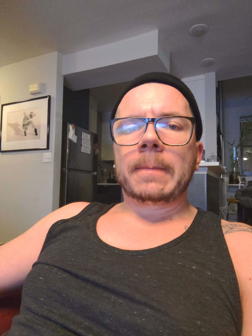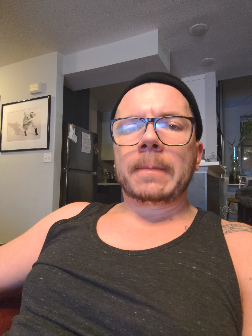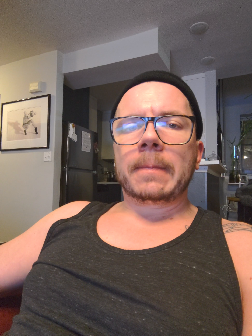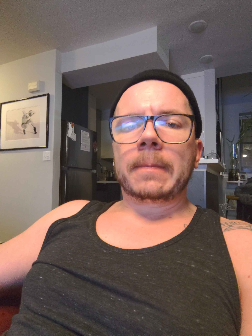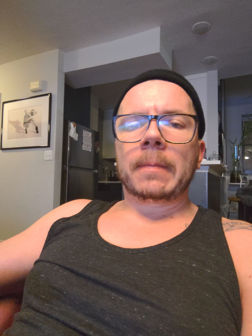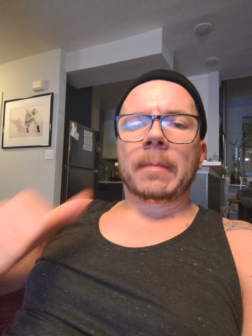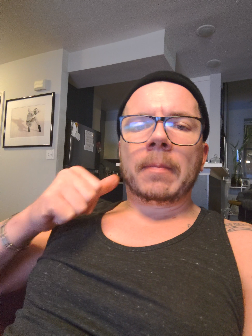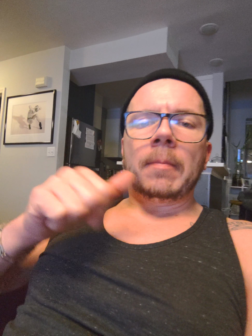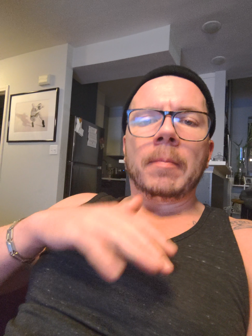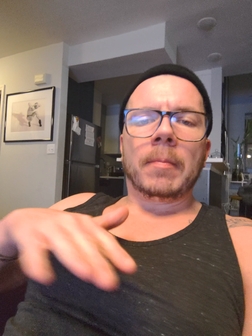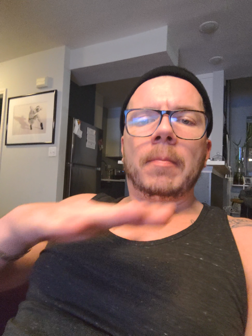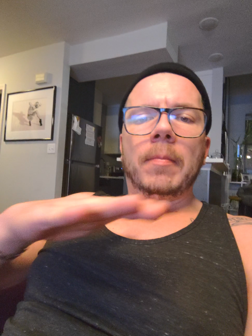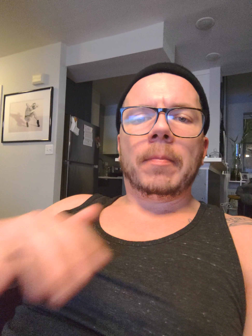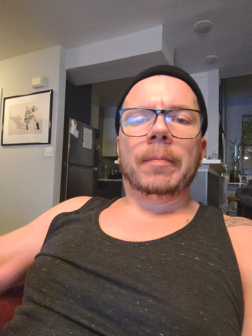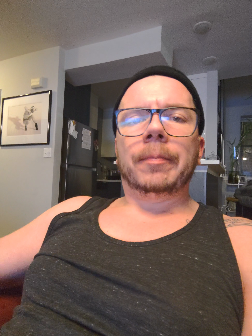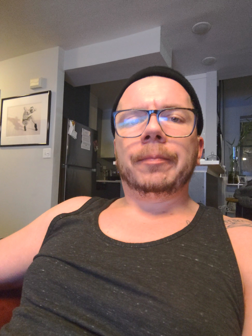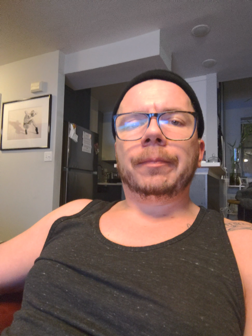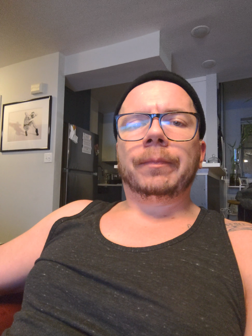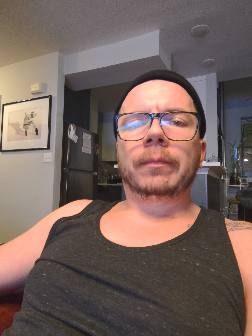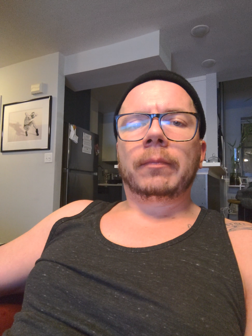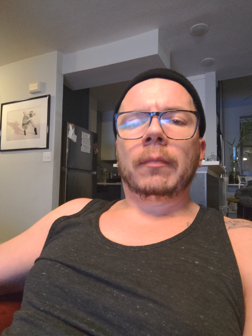backyard